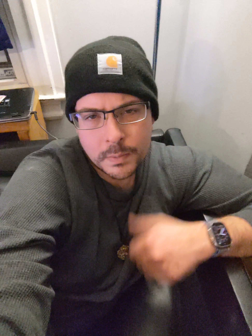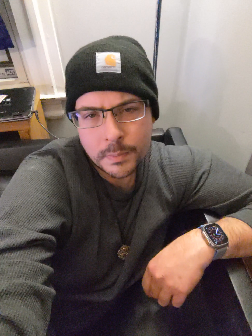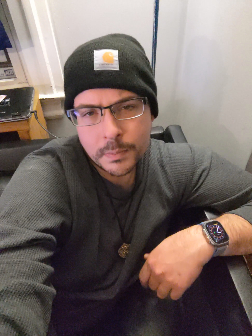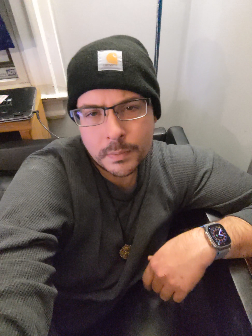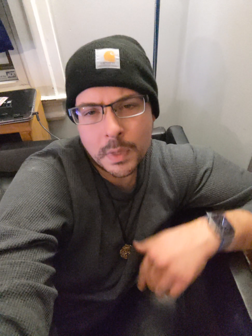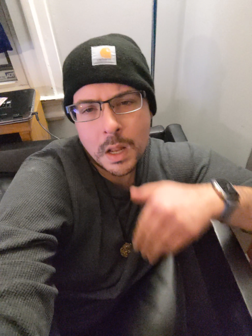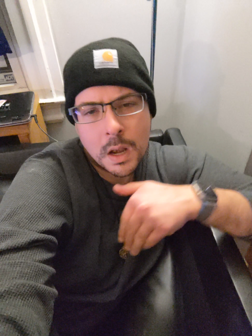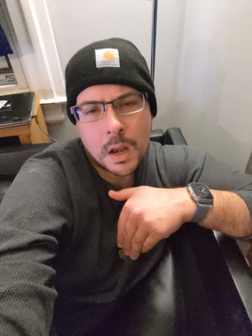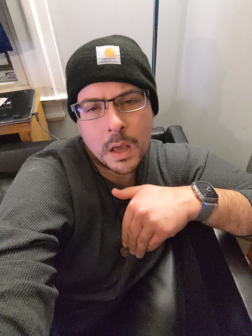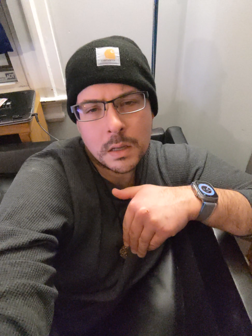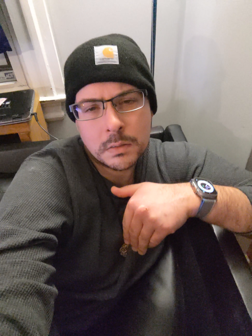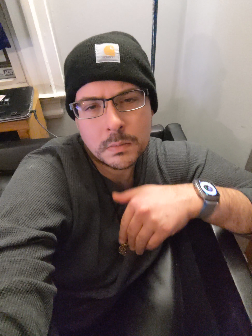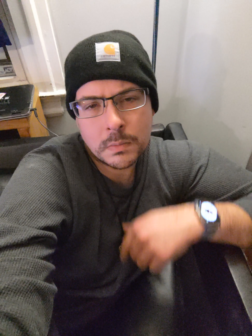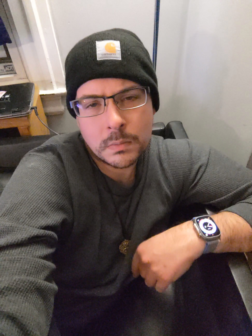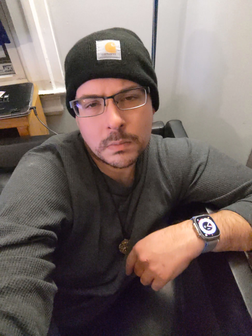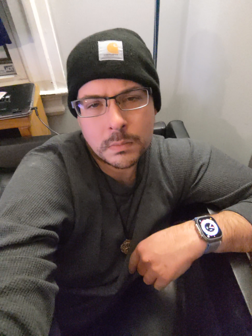night